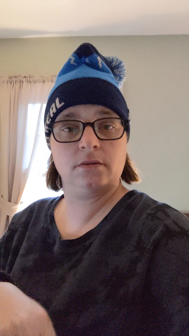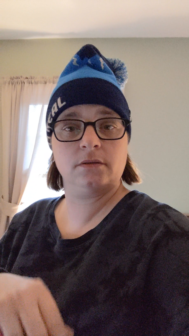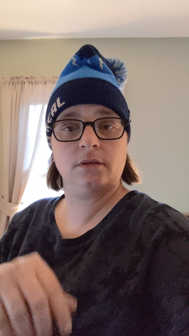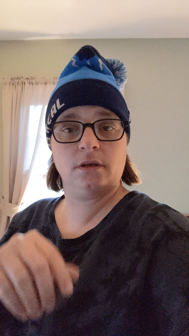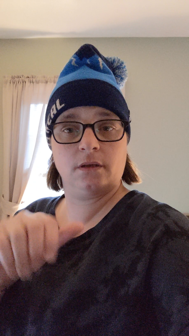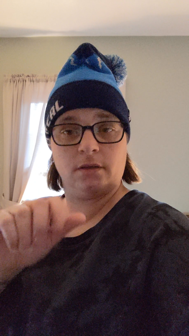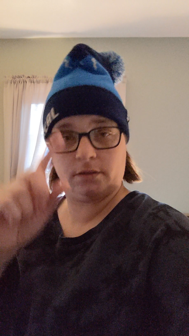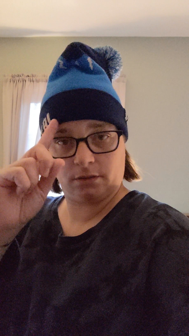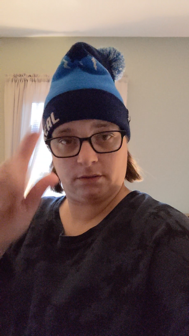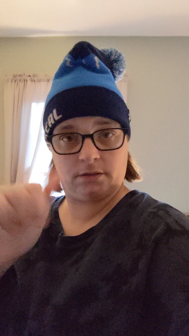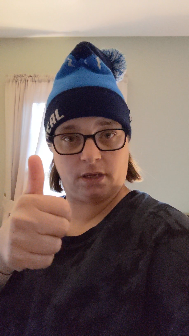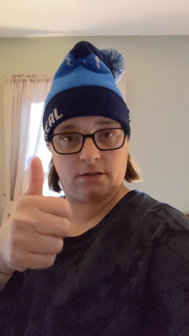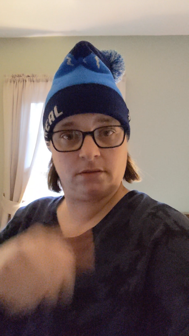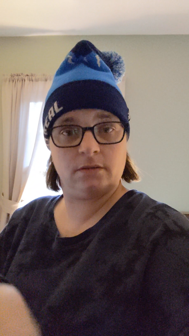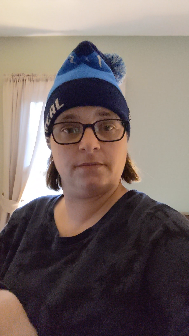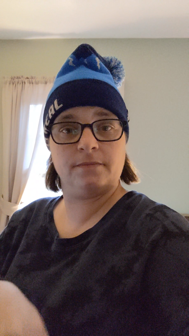dime